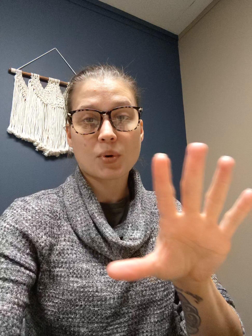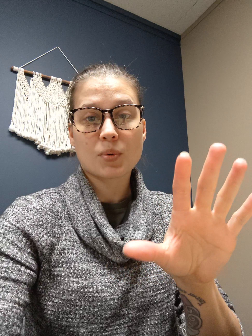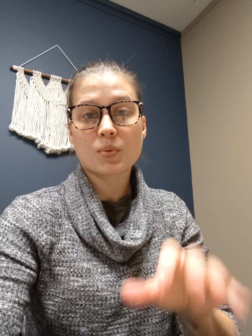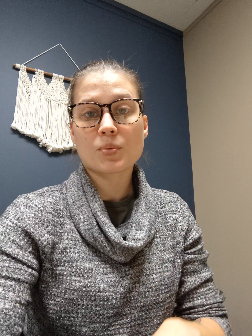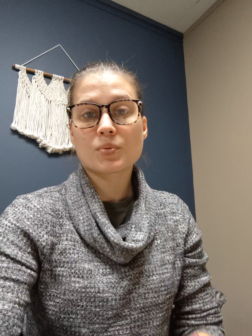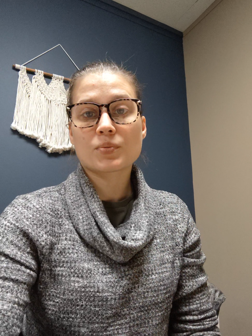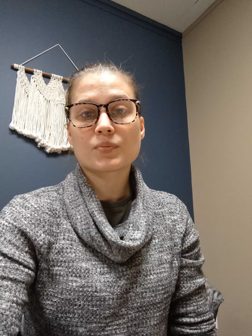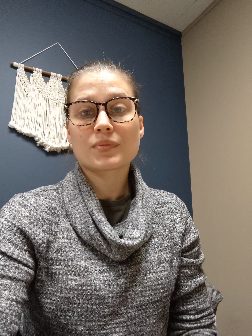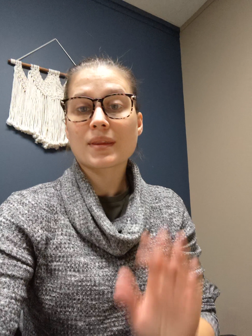blow